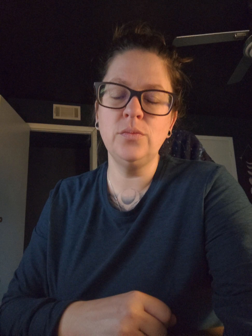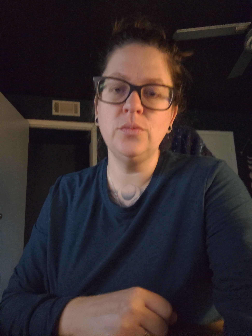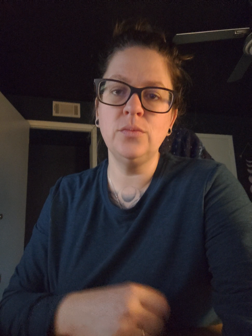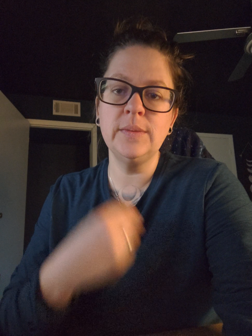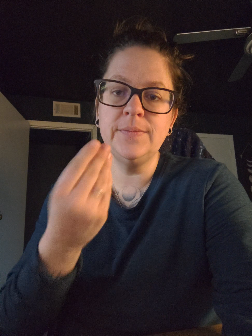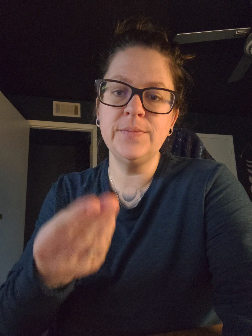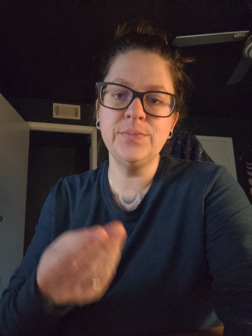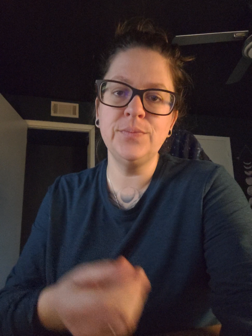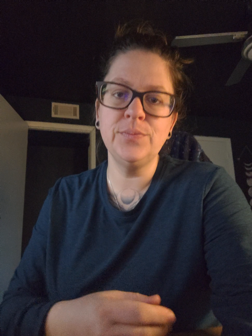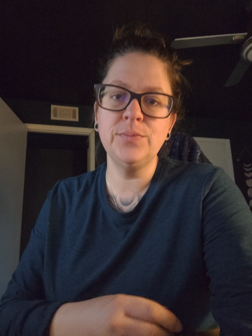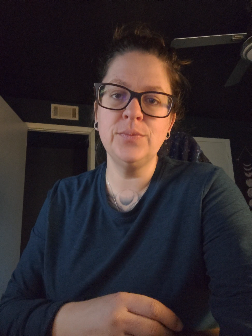give